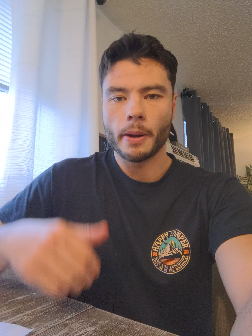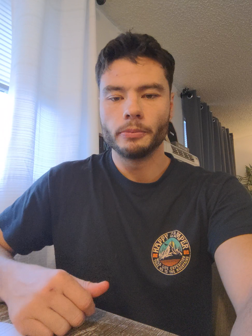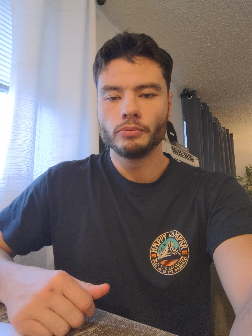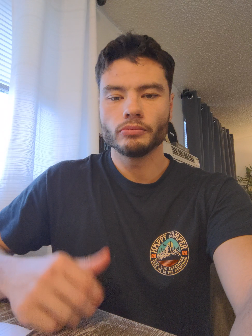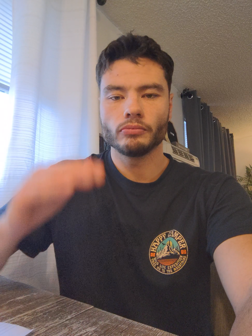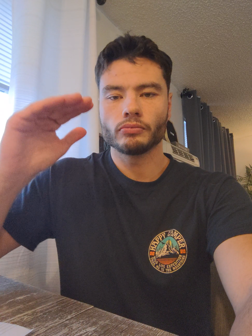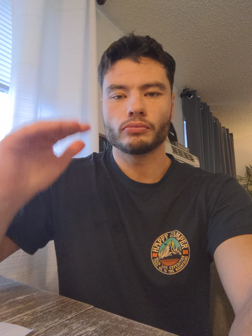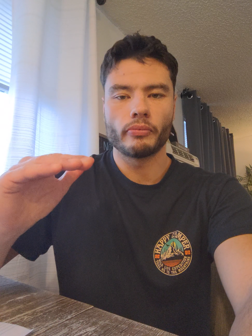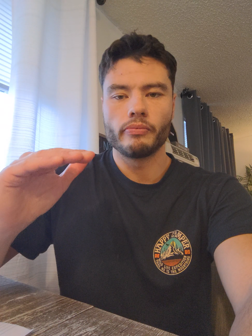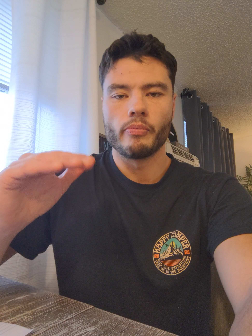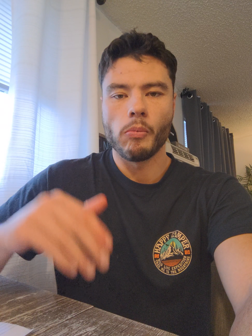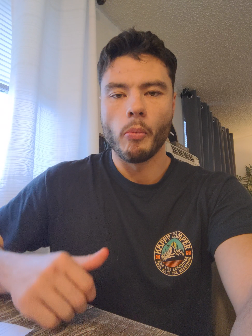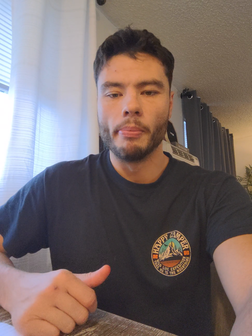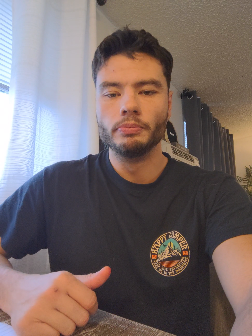child